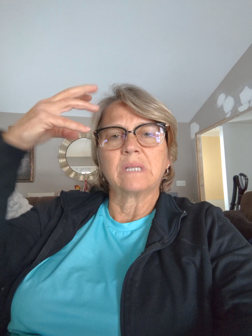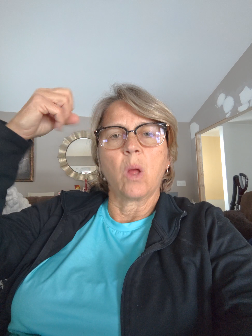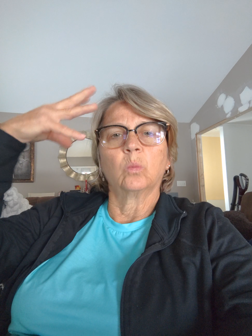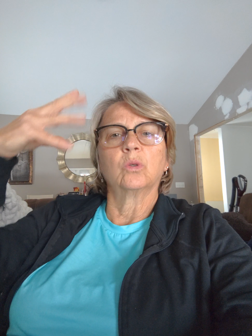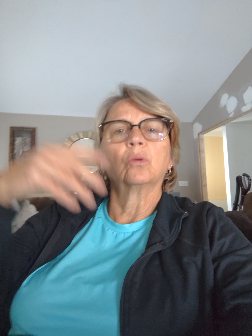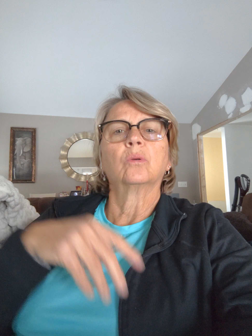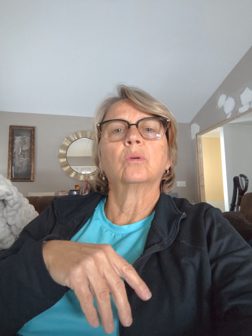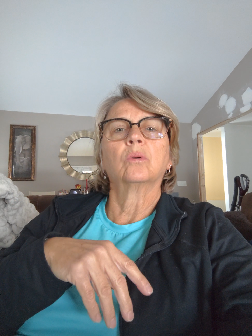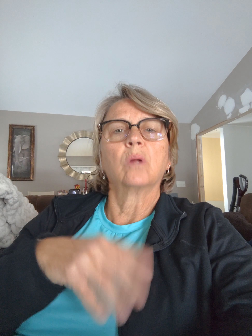shower